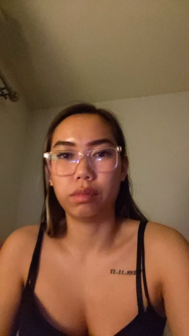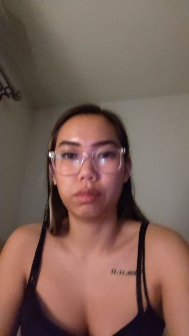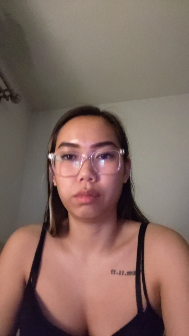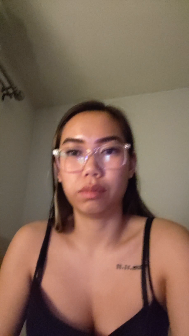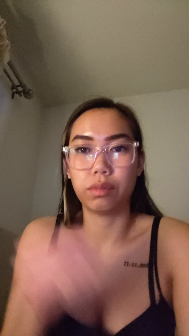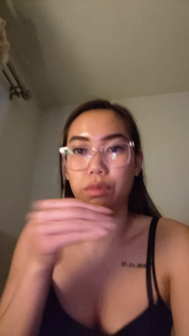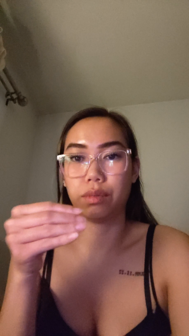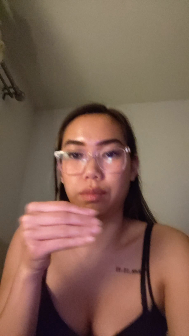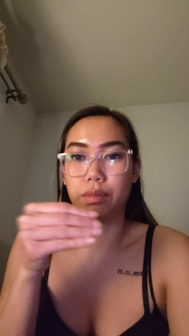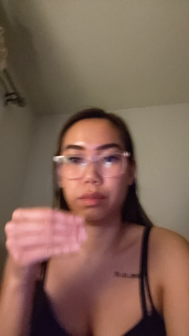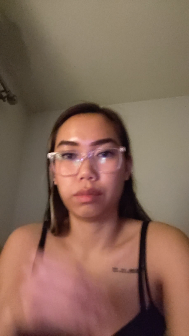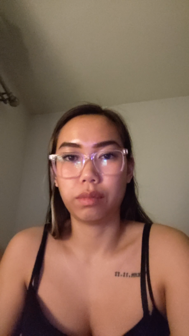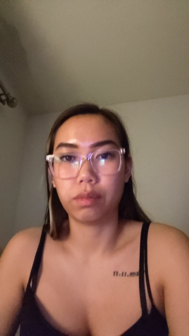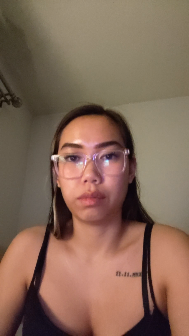more